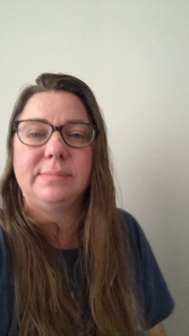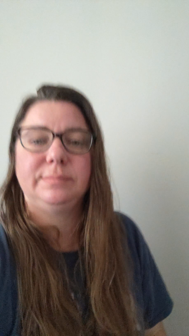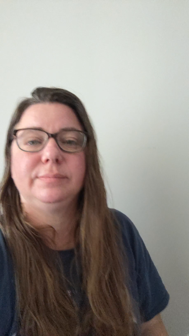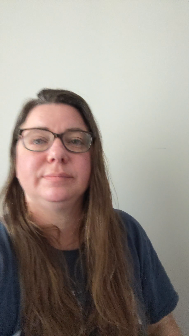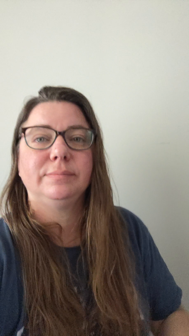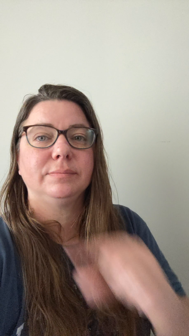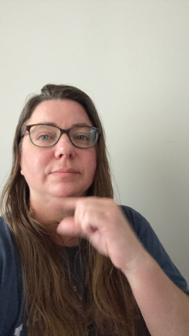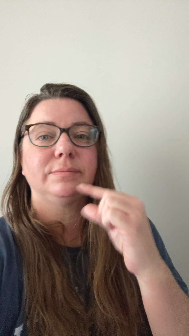glue